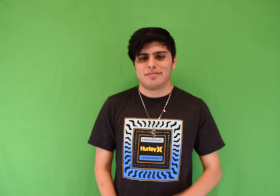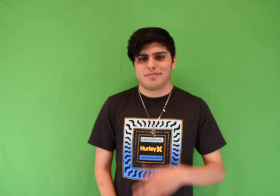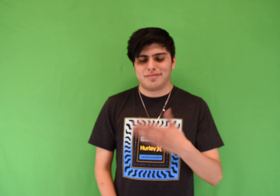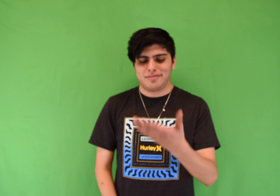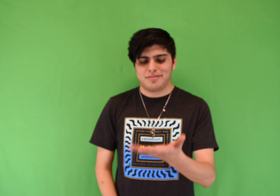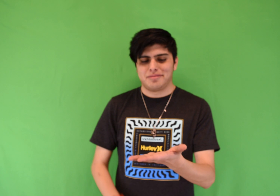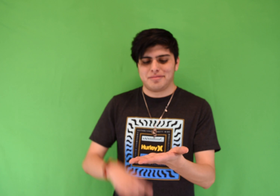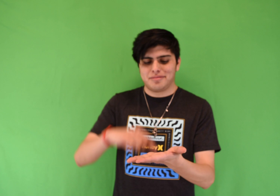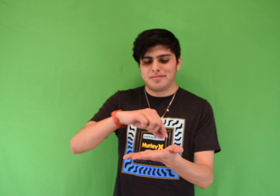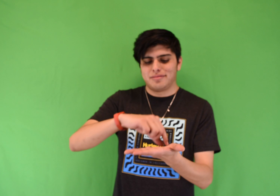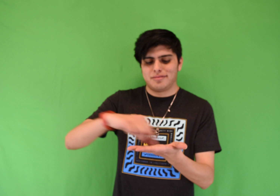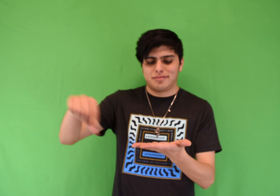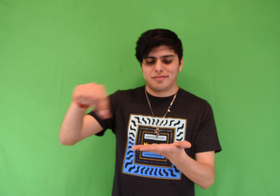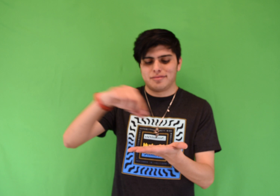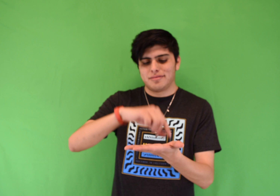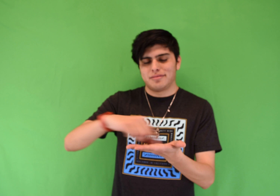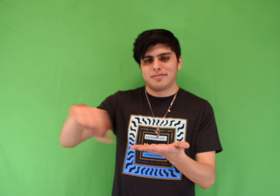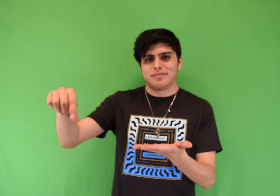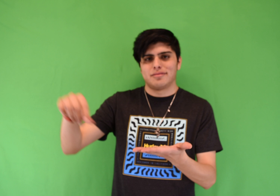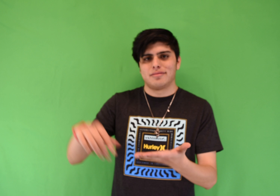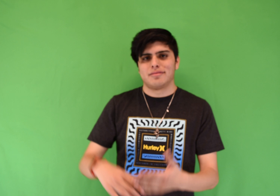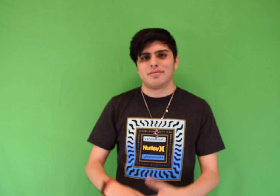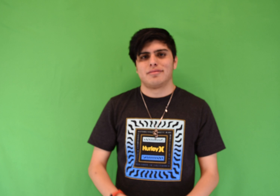comprar